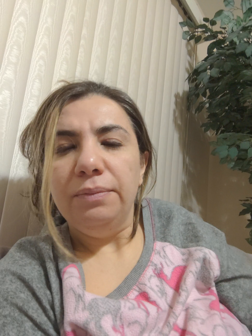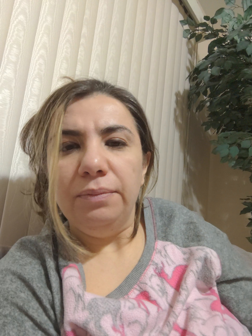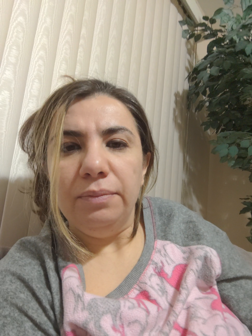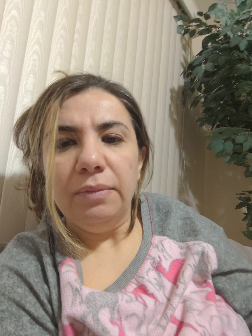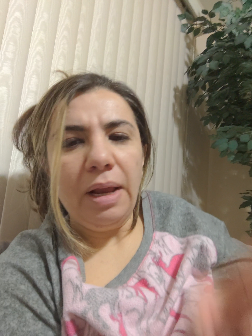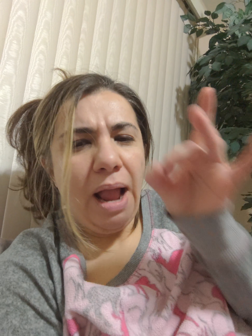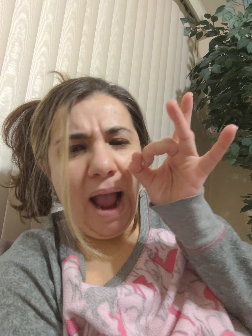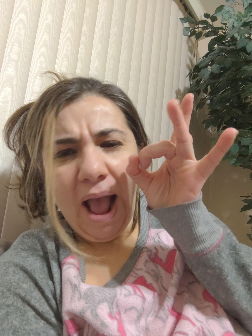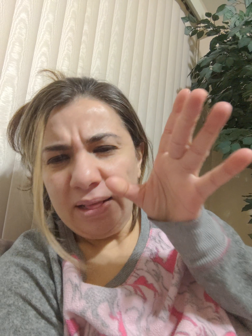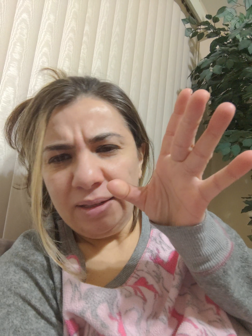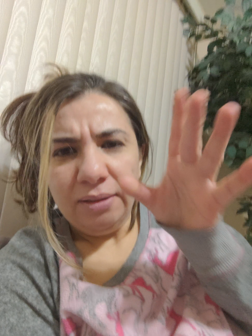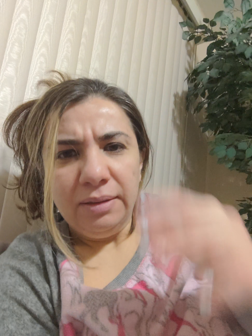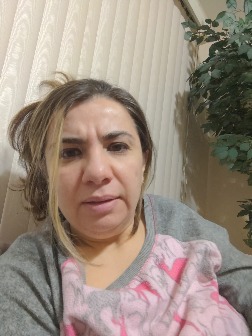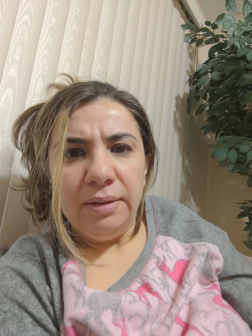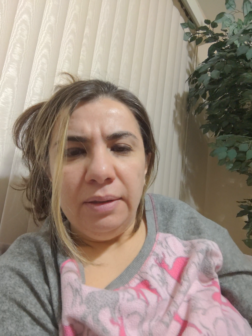hate